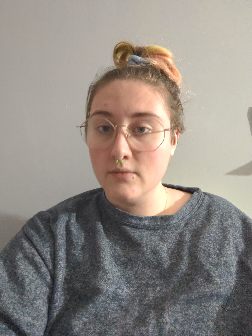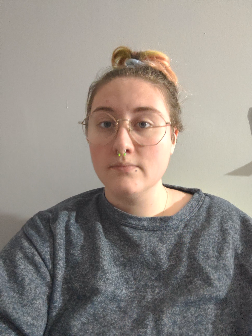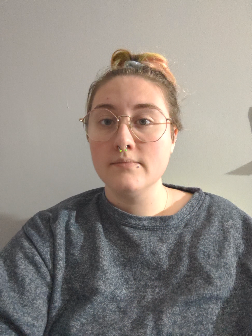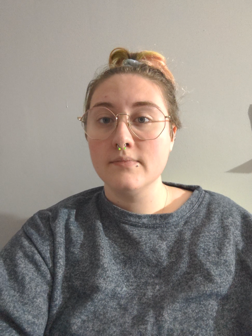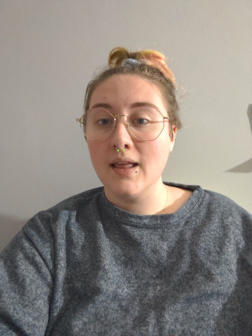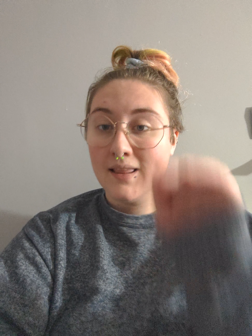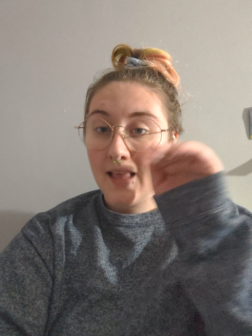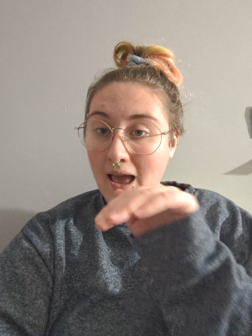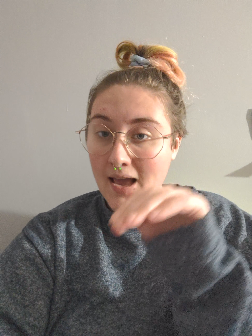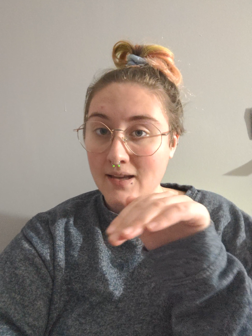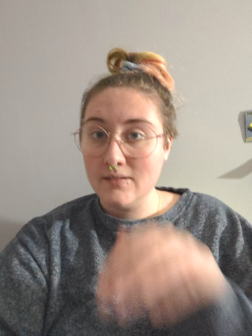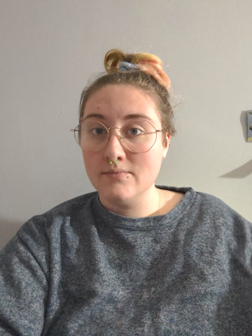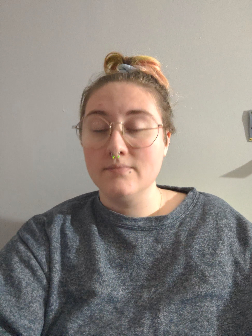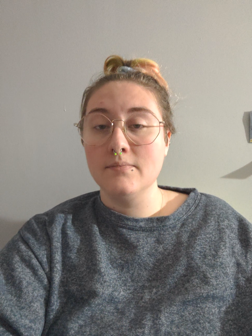night